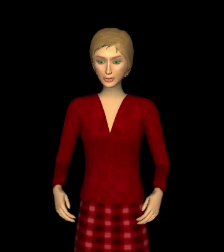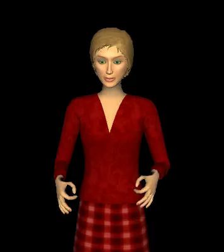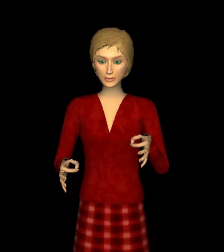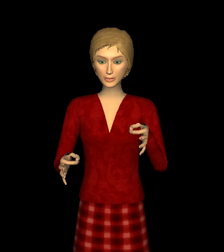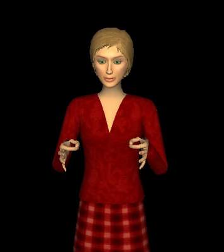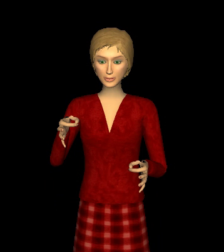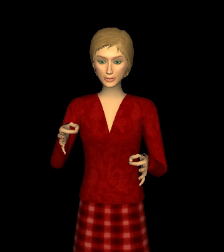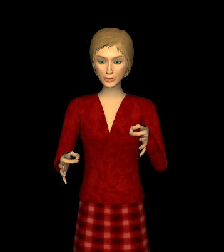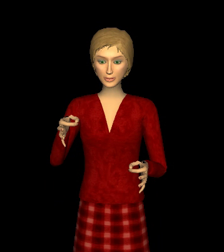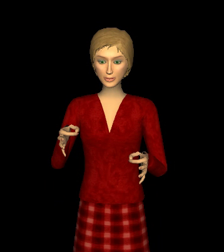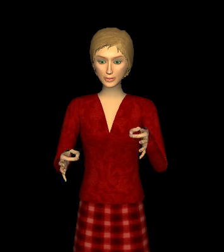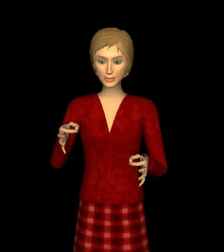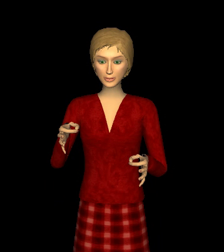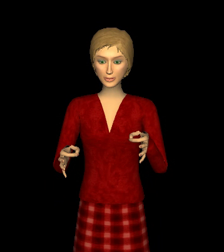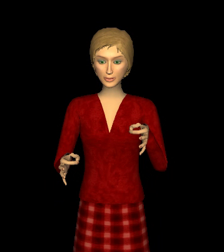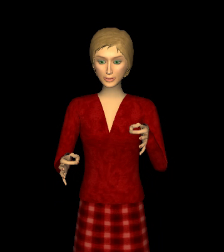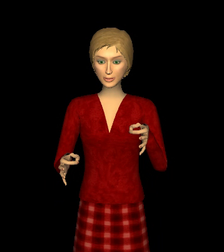محكمة